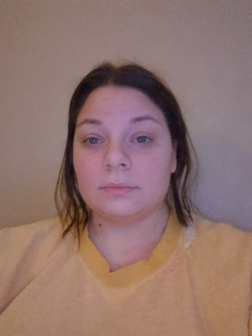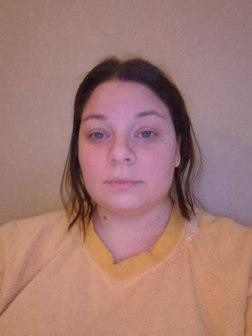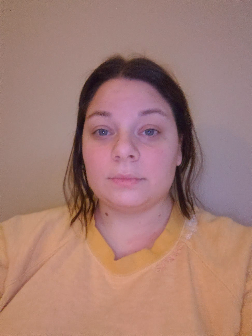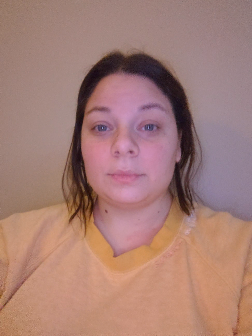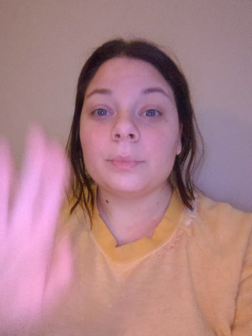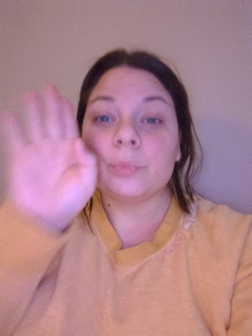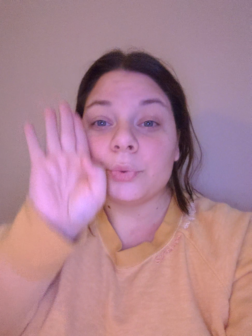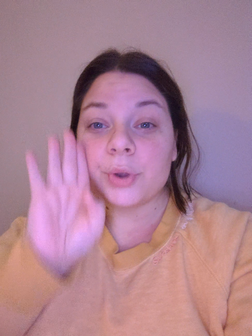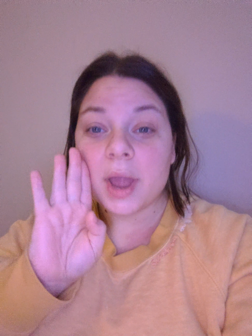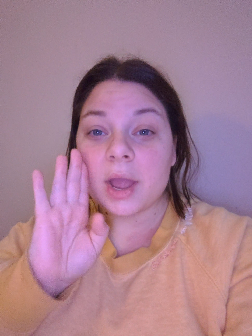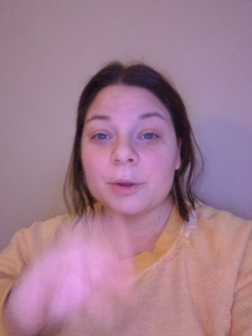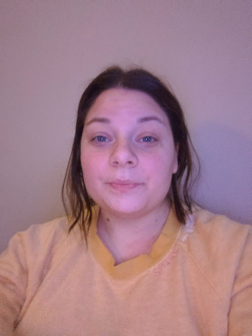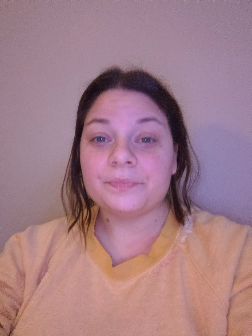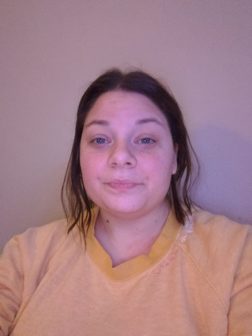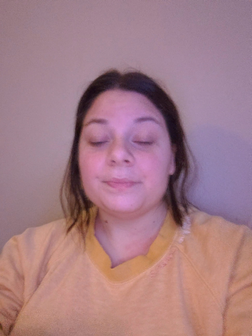brown